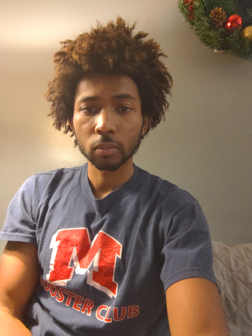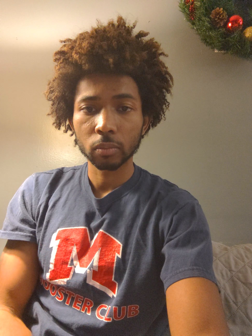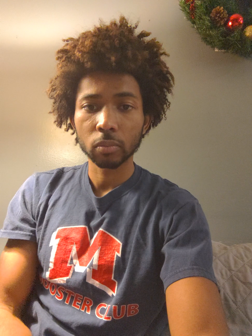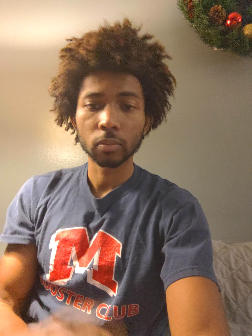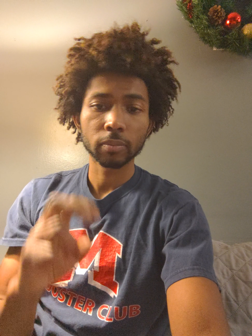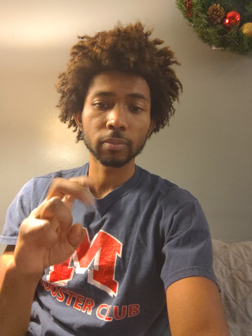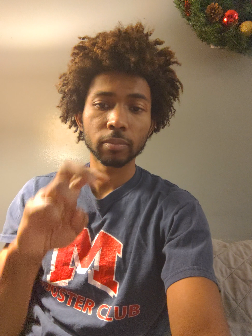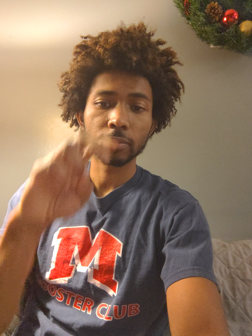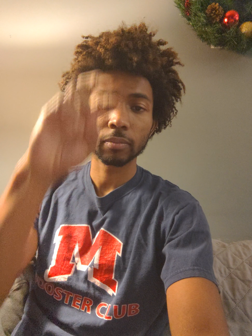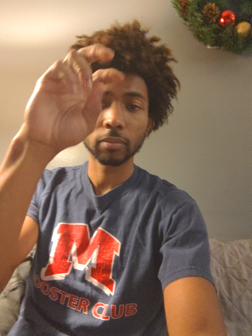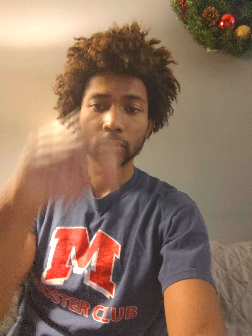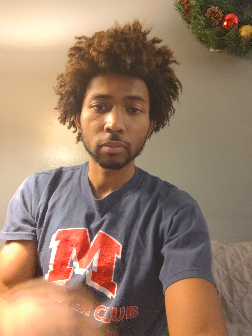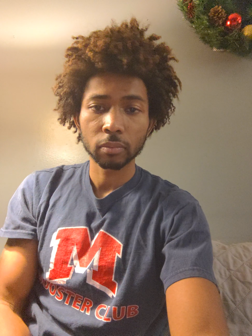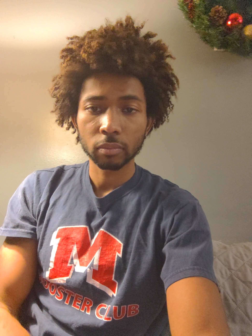stairs